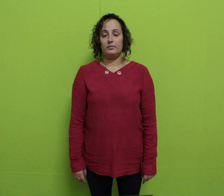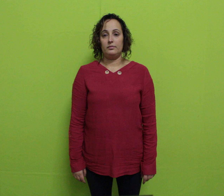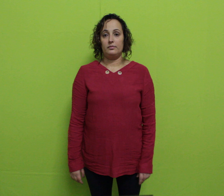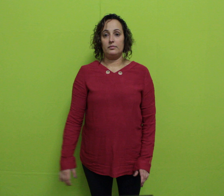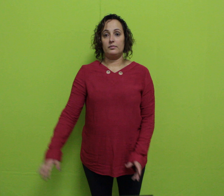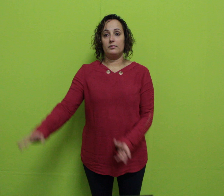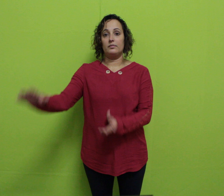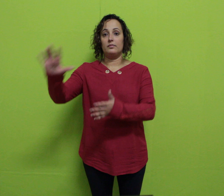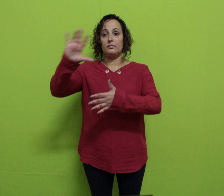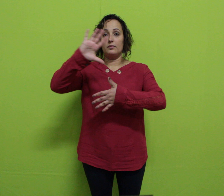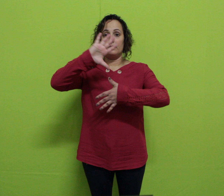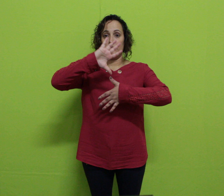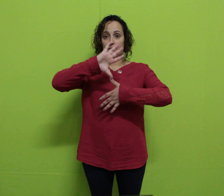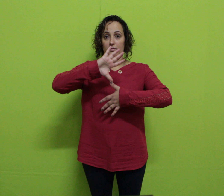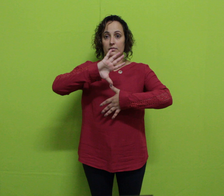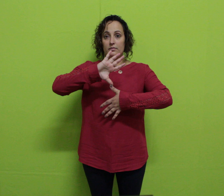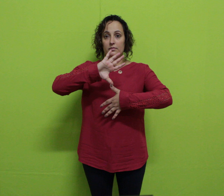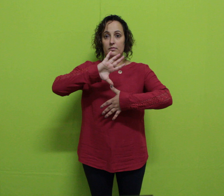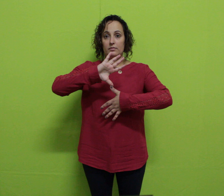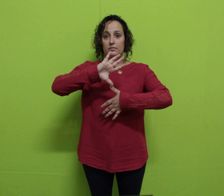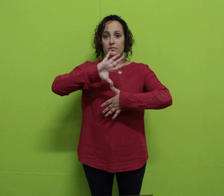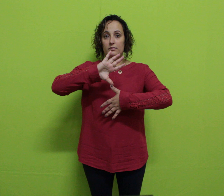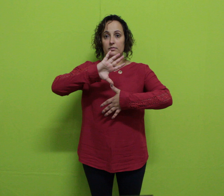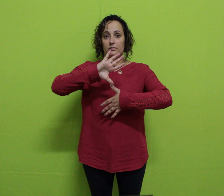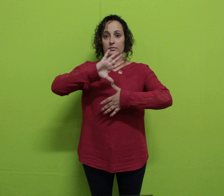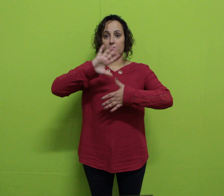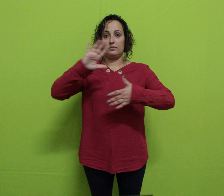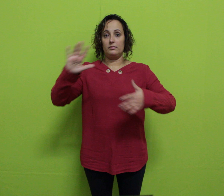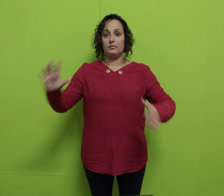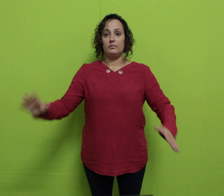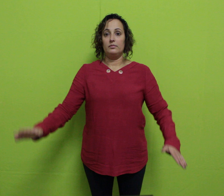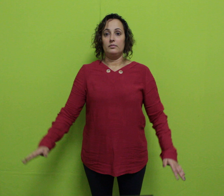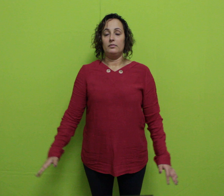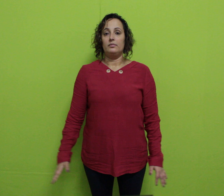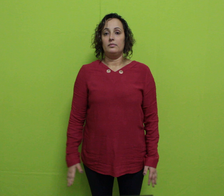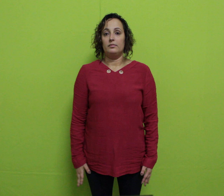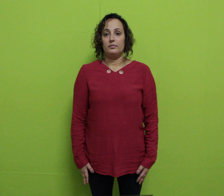América